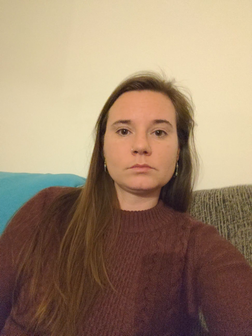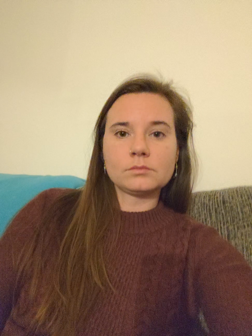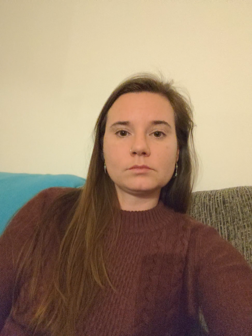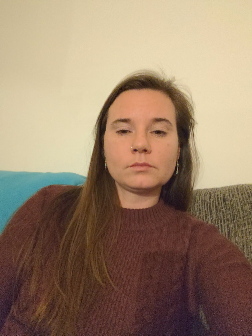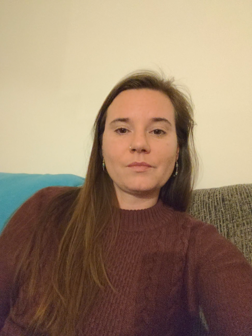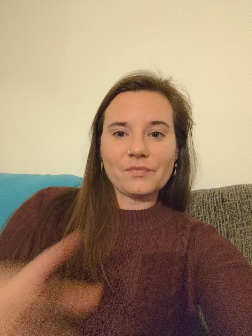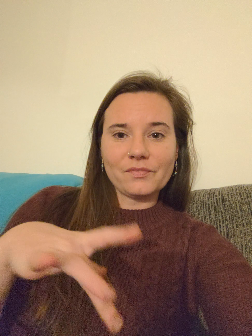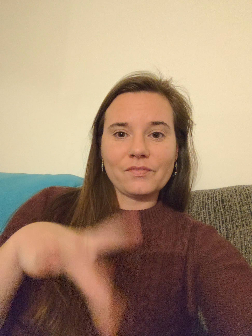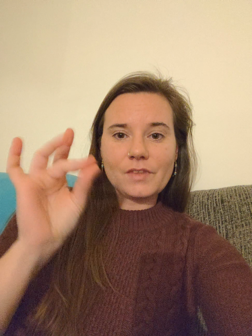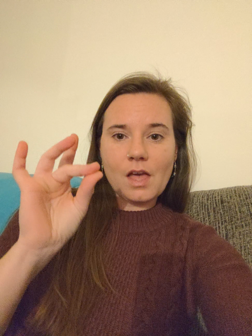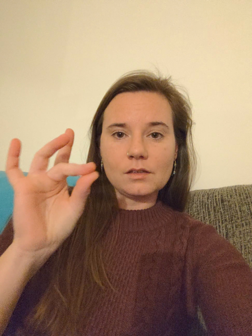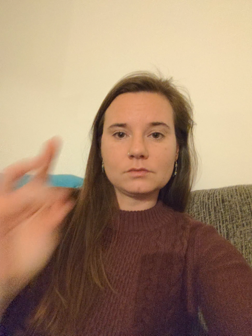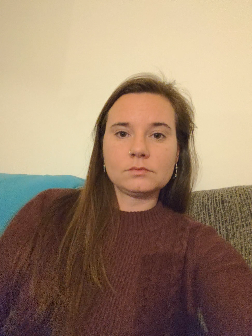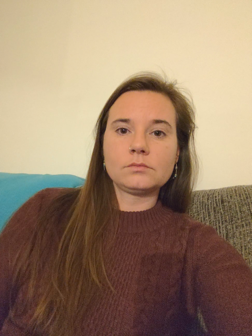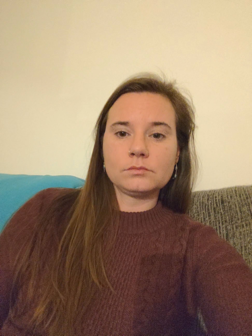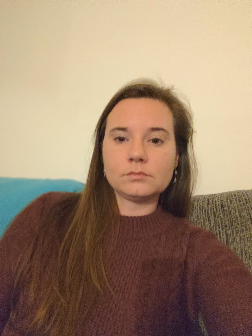find